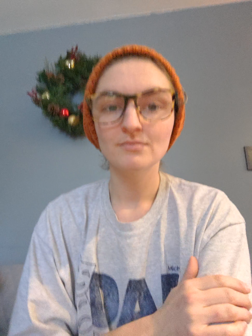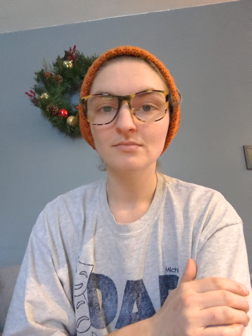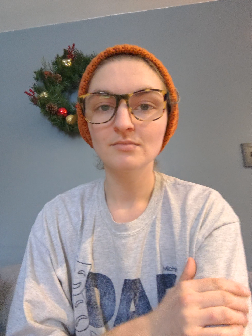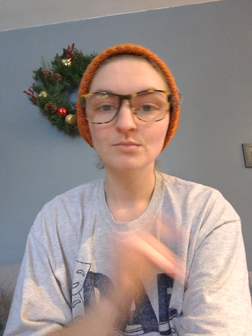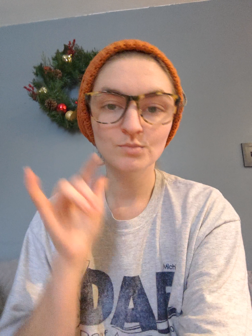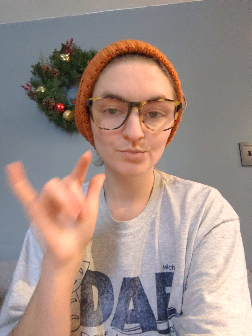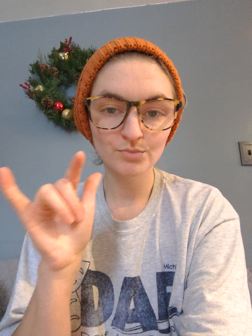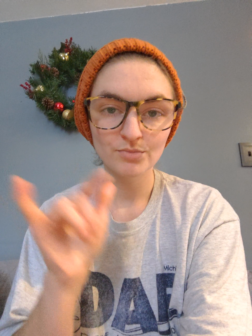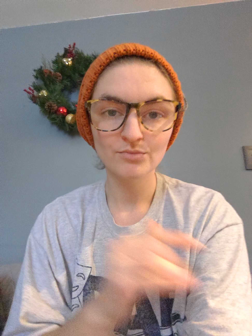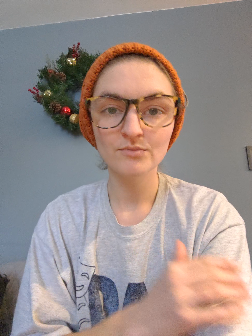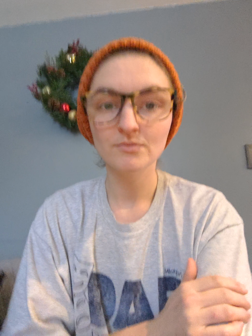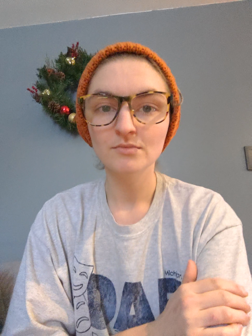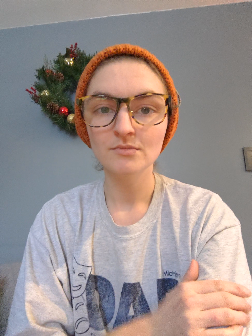airplane